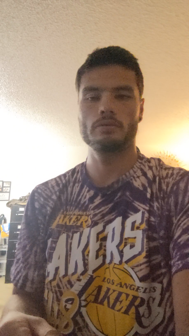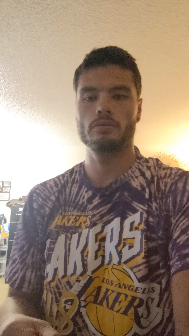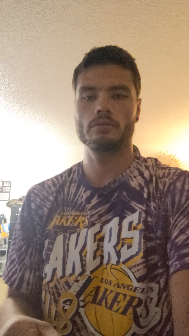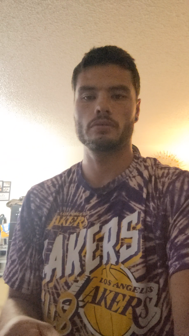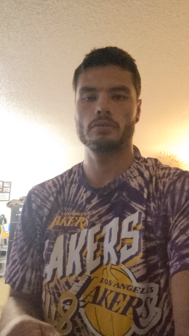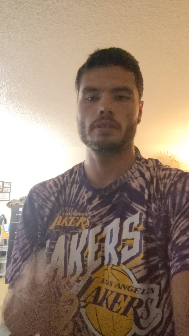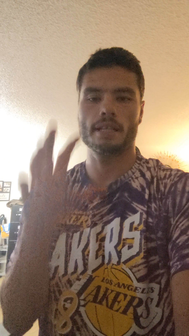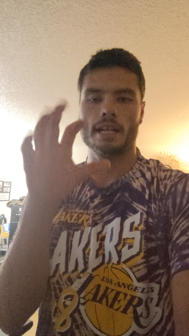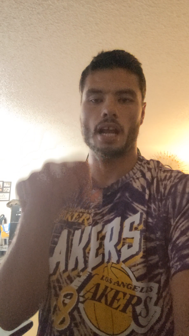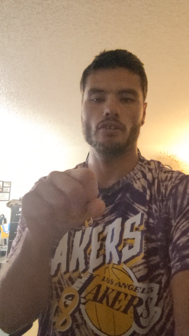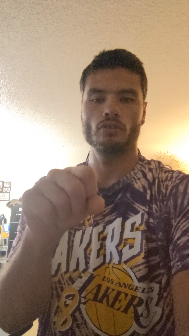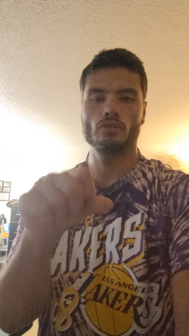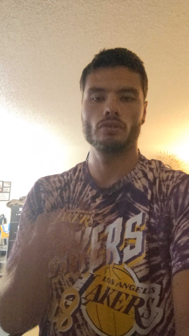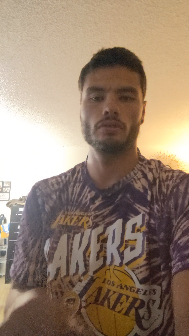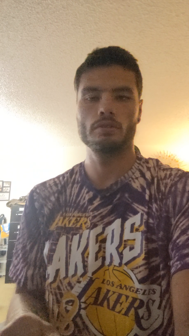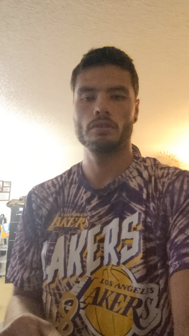catch